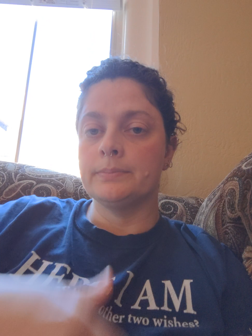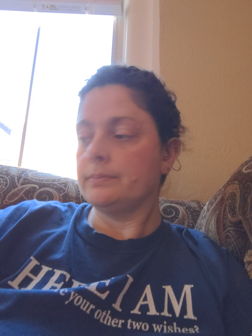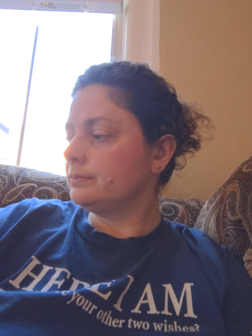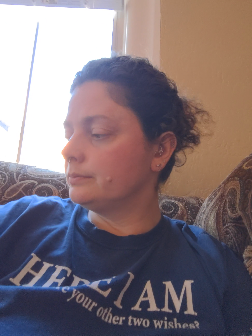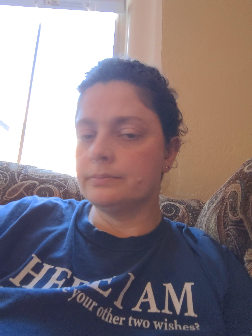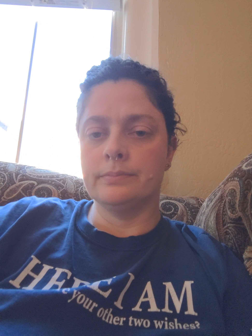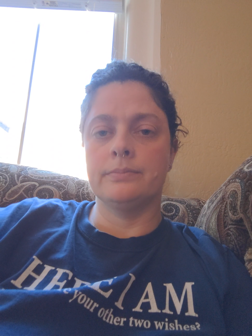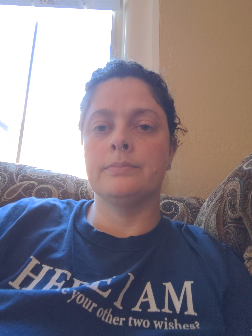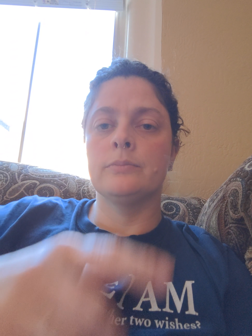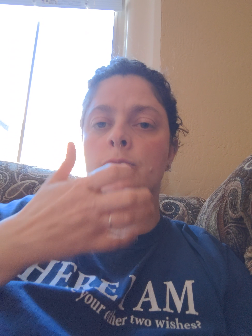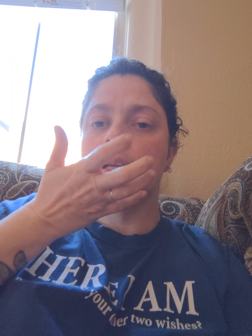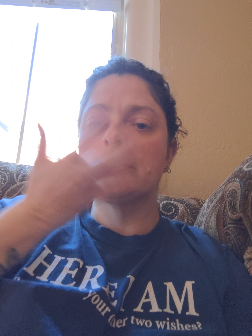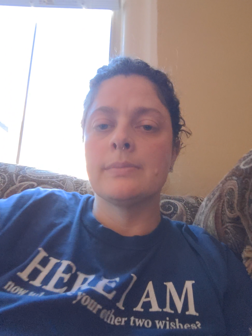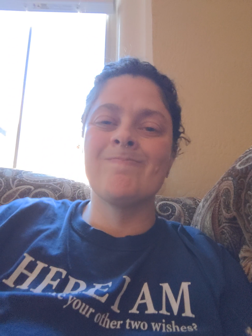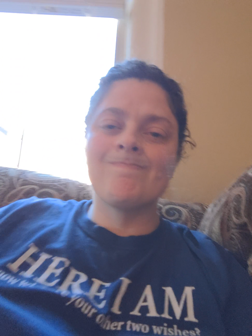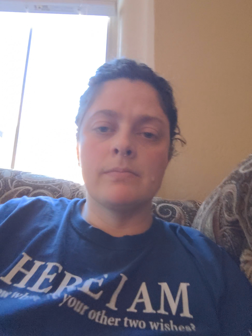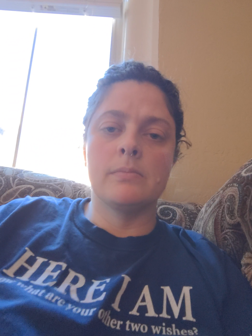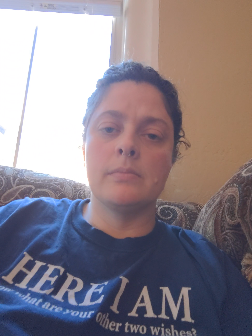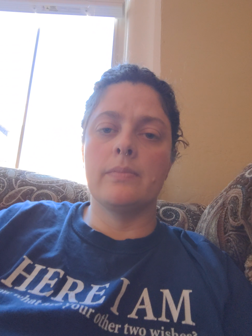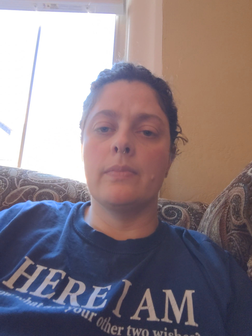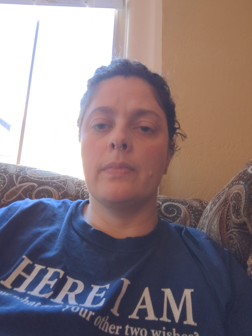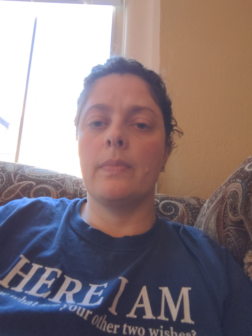grass